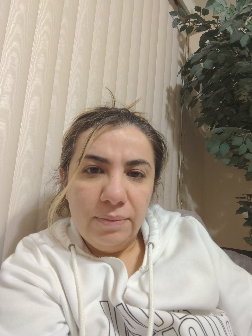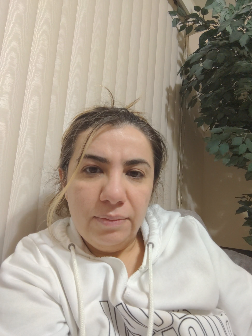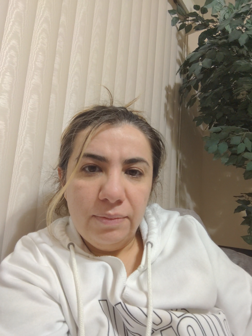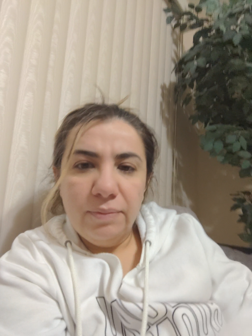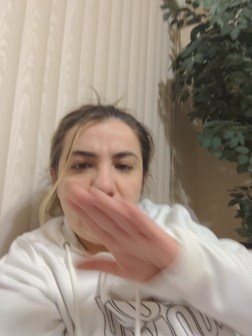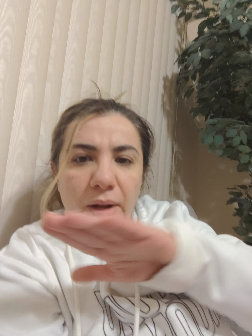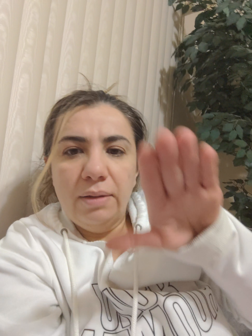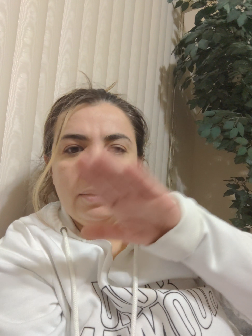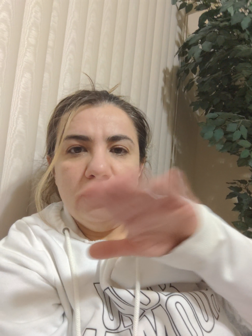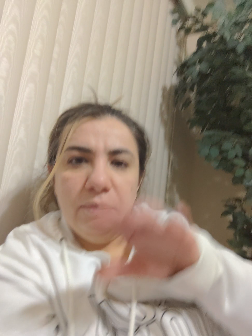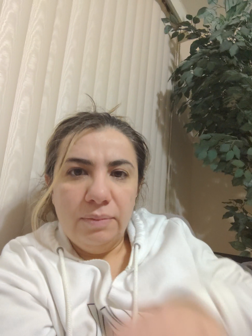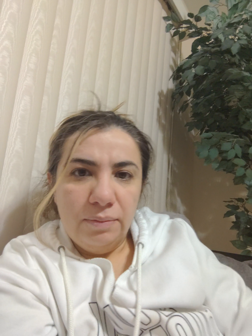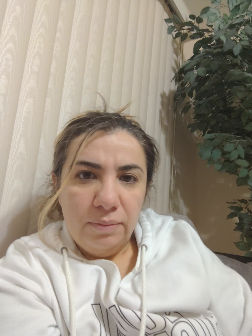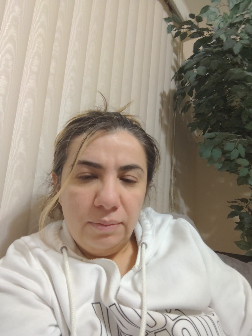clean